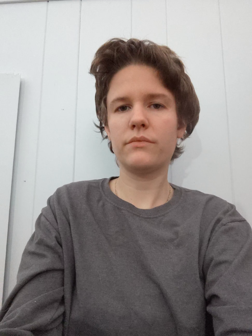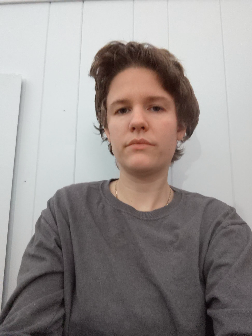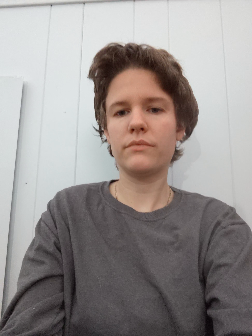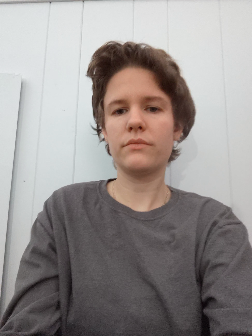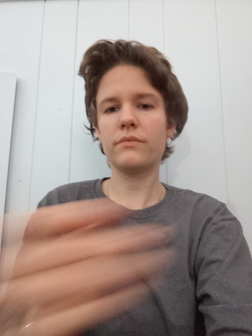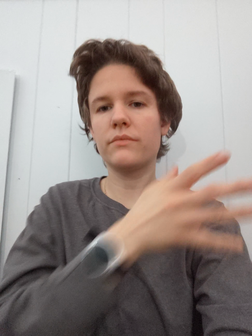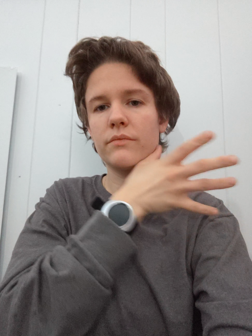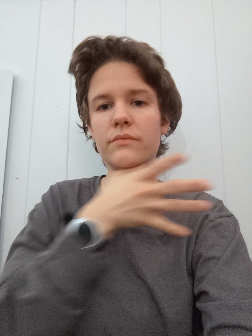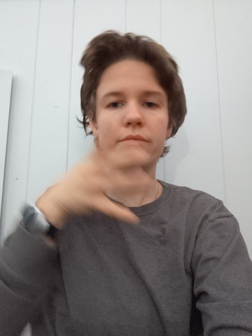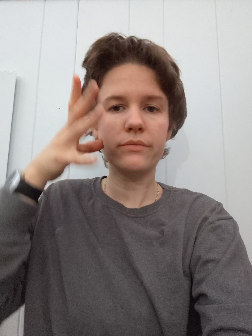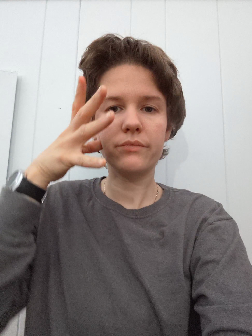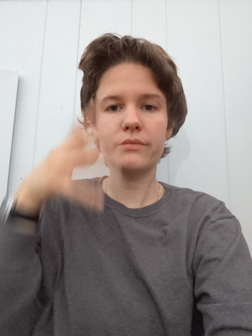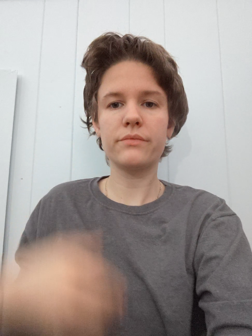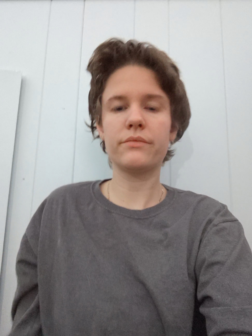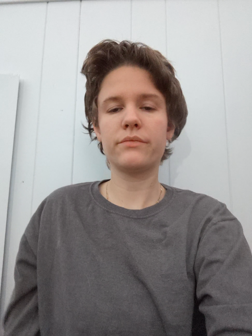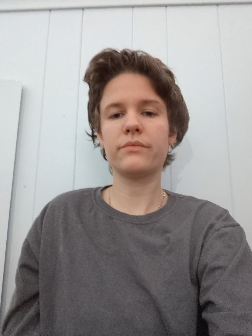farm